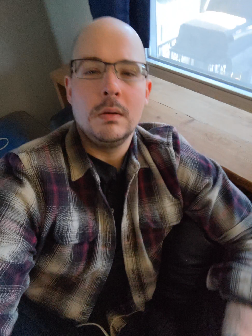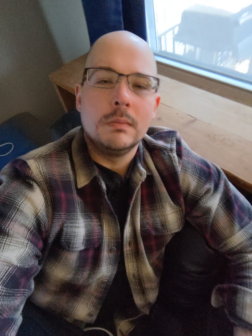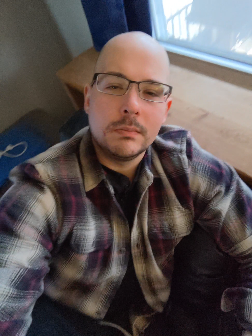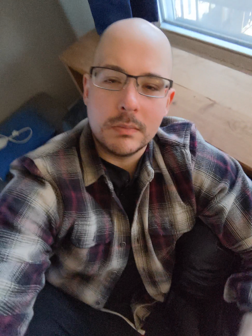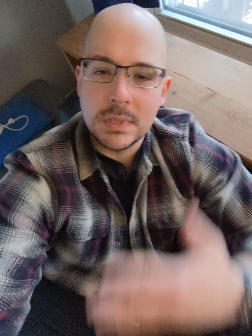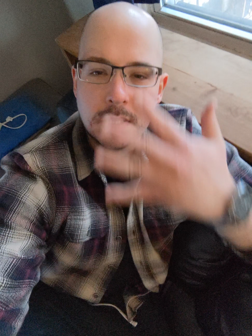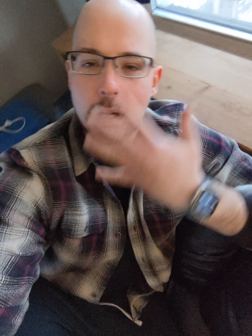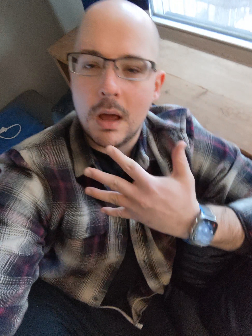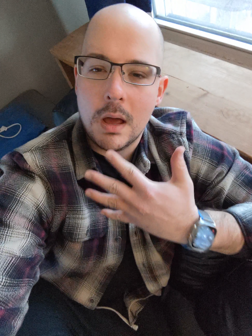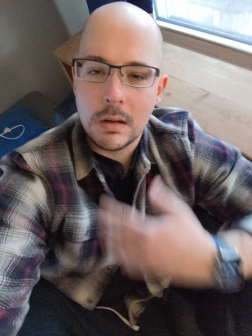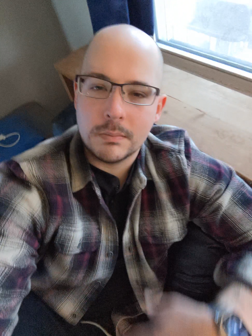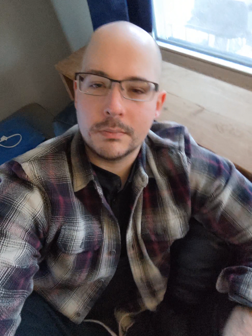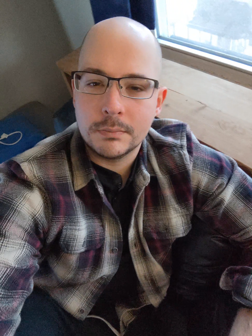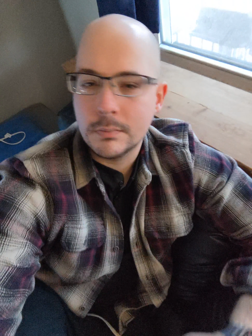sad